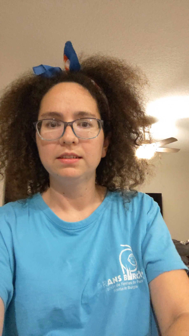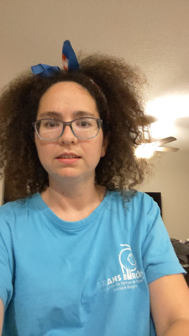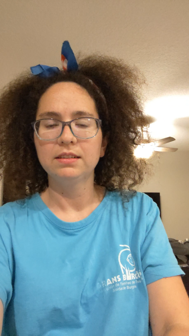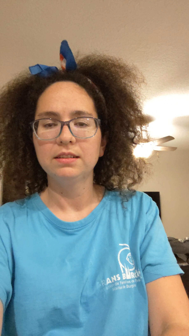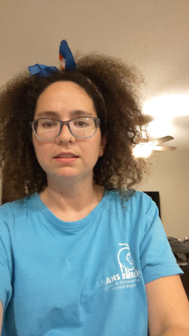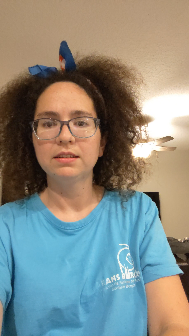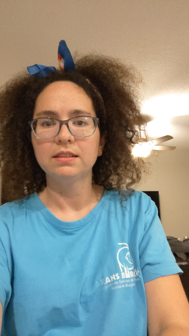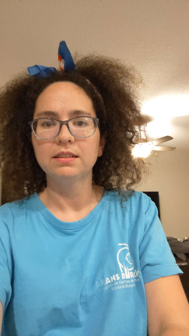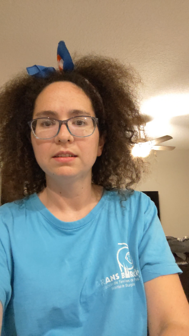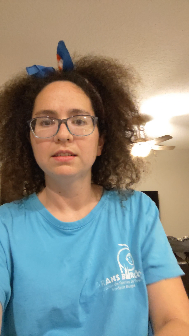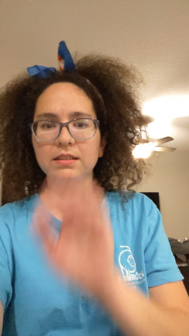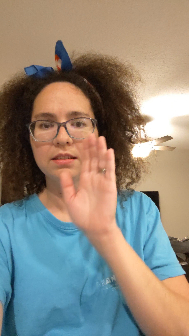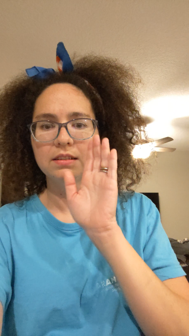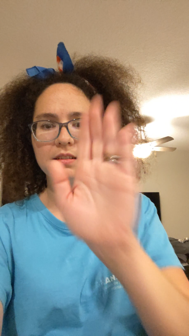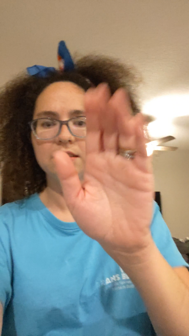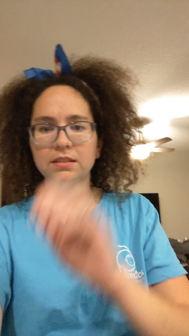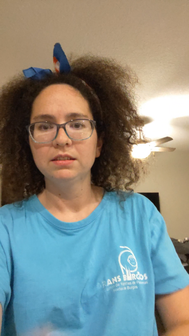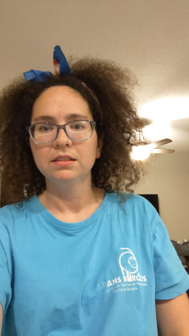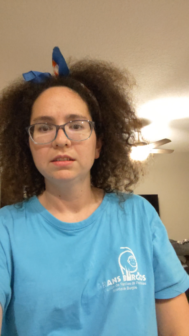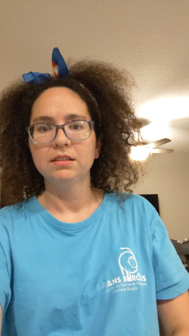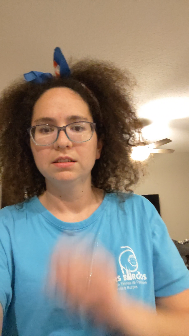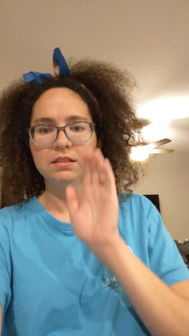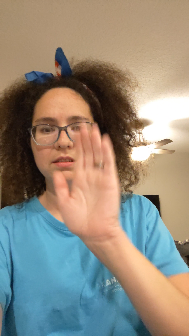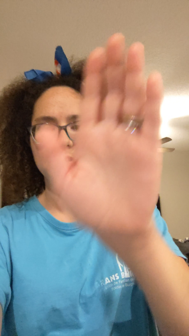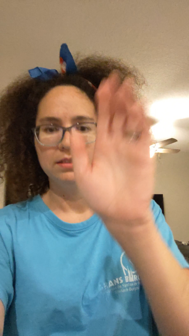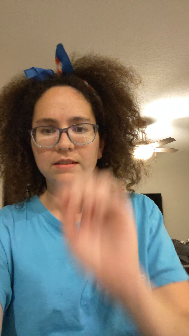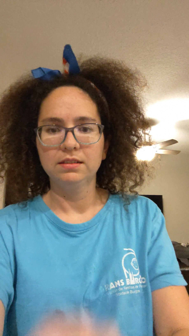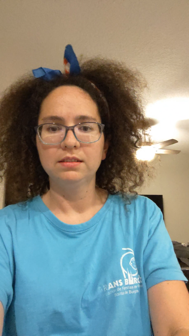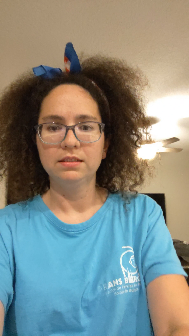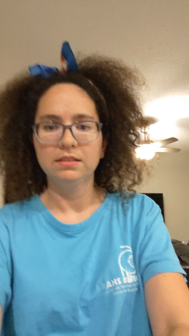push